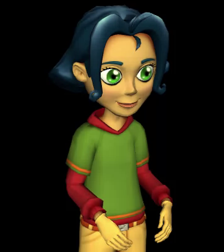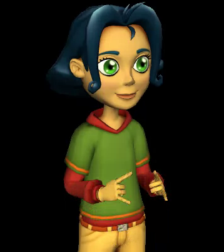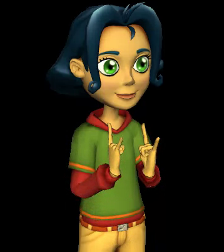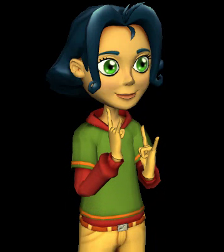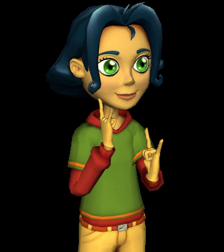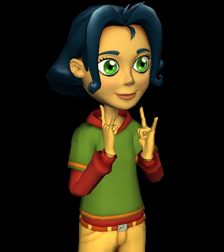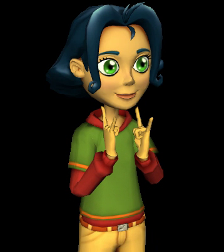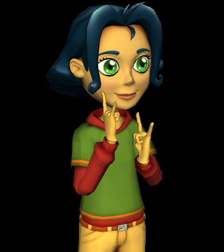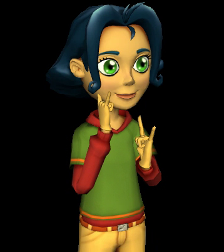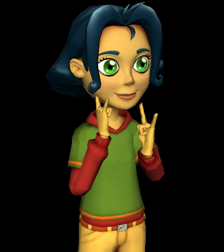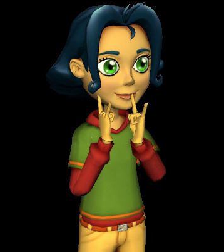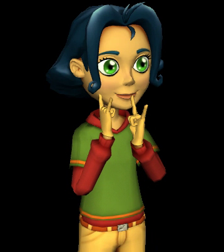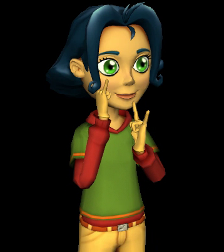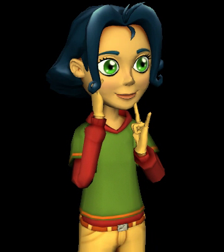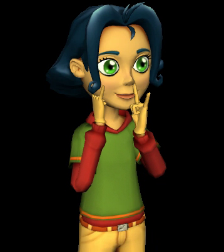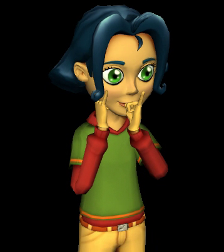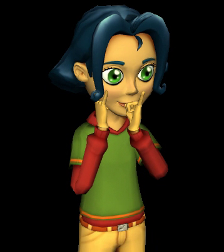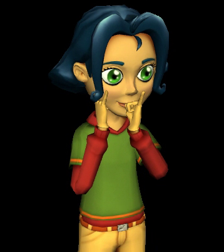قصة